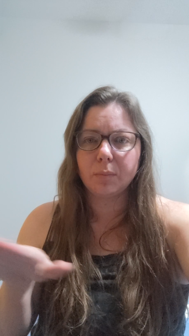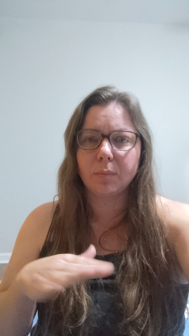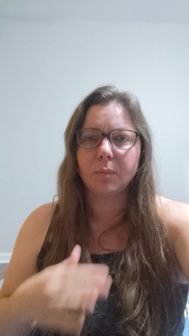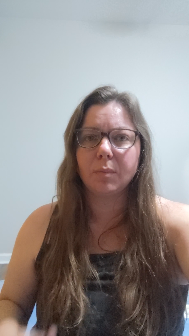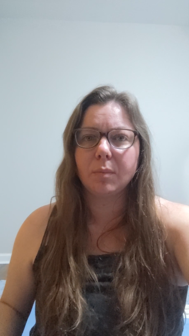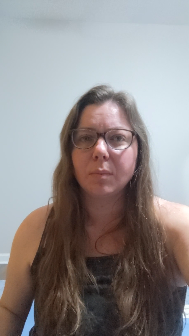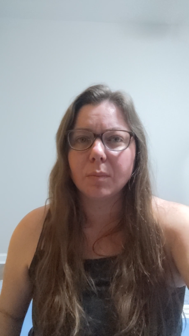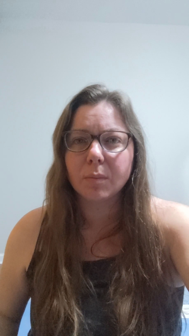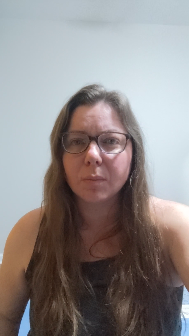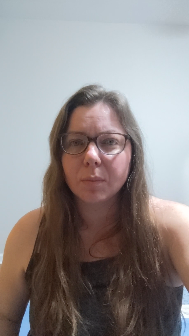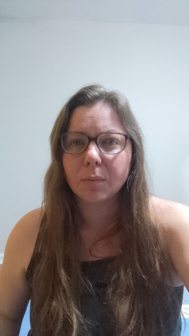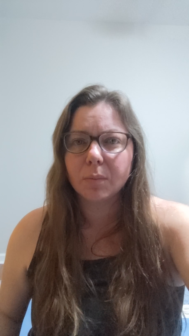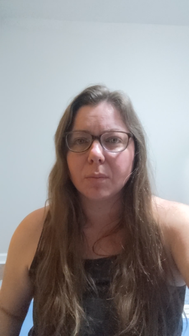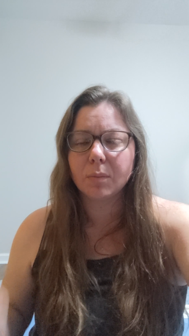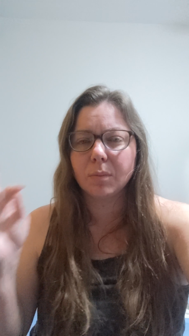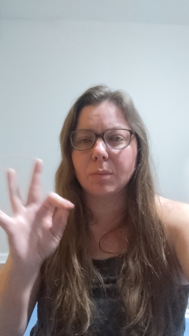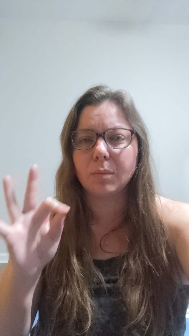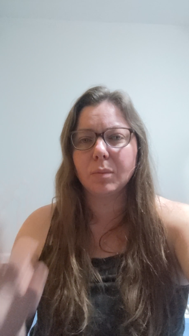fit